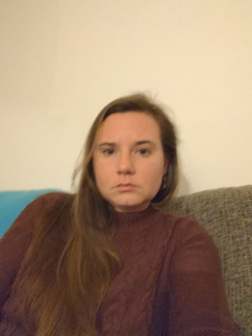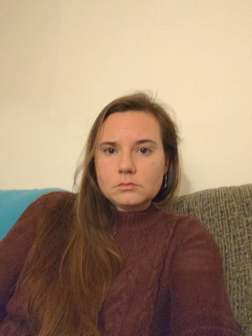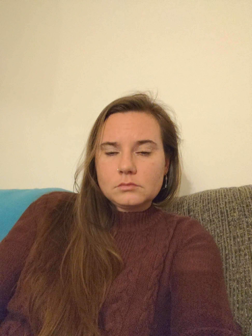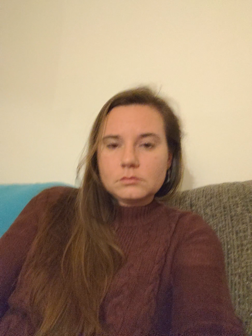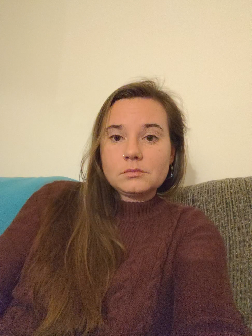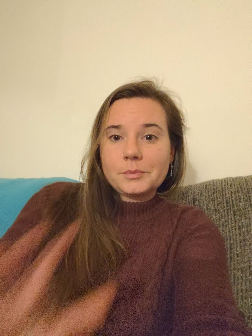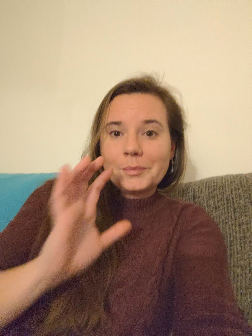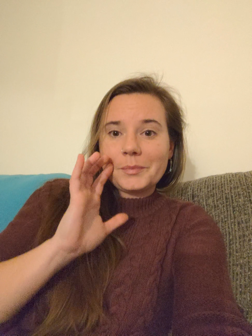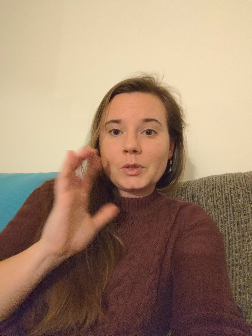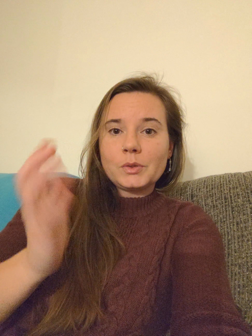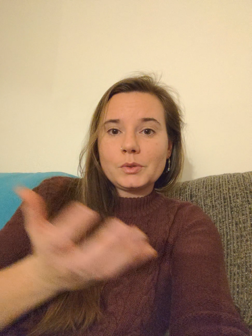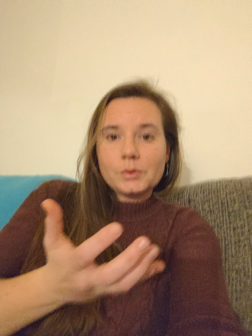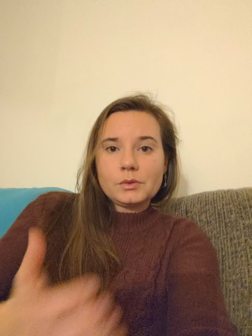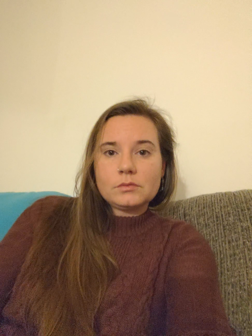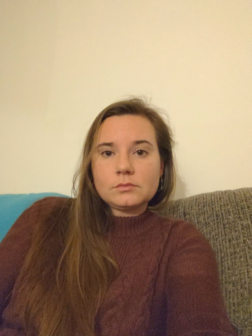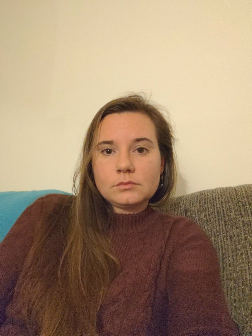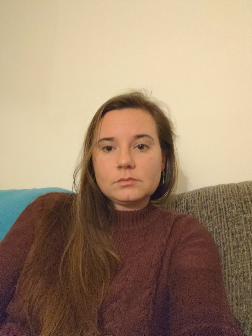balloon